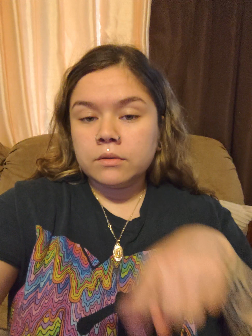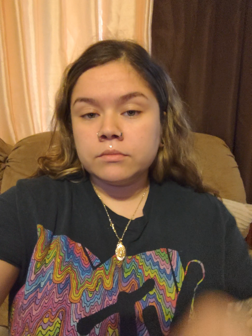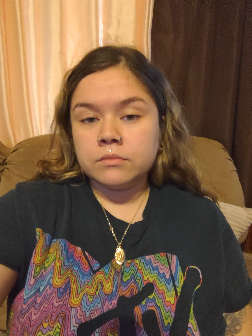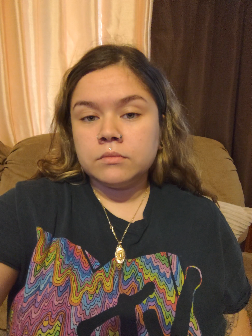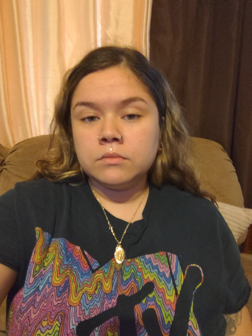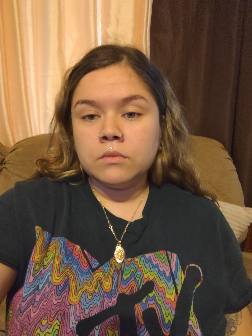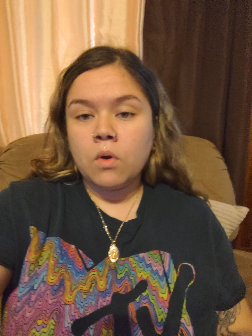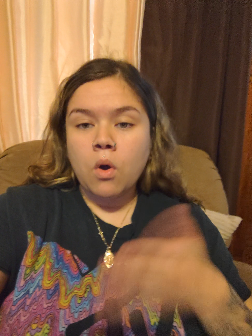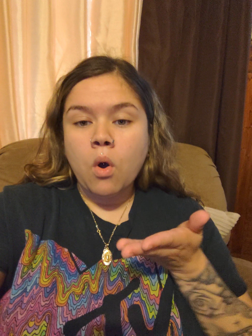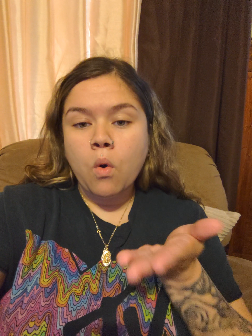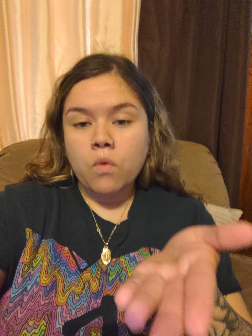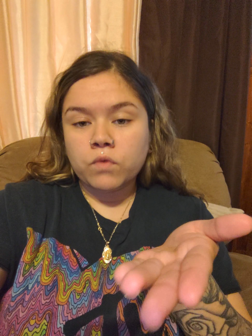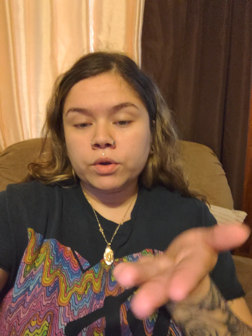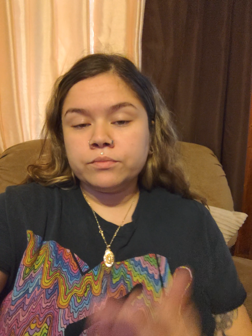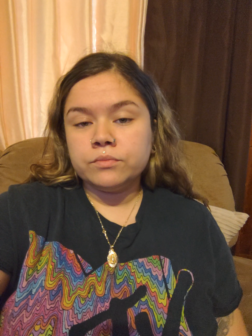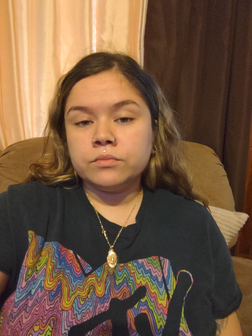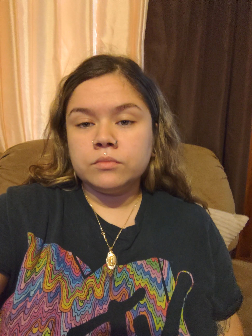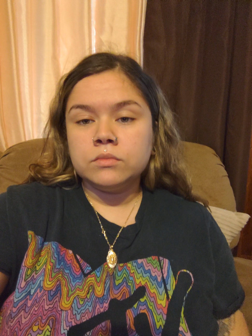oven